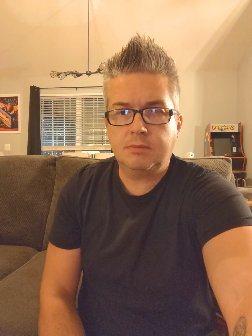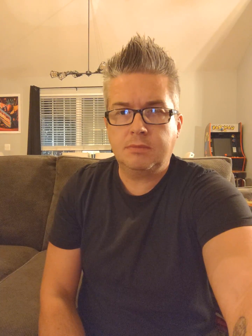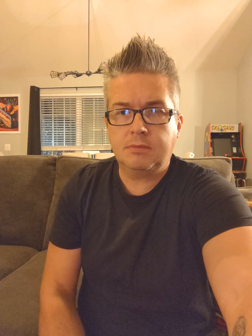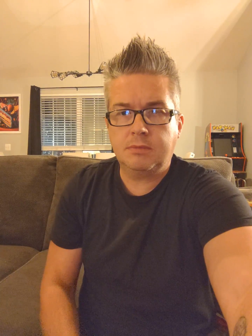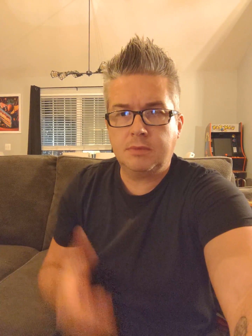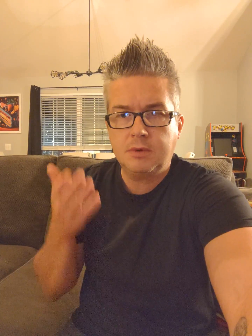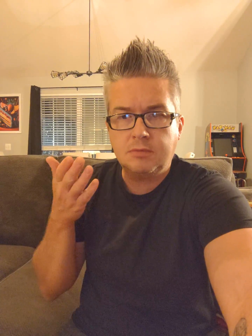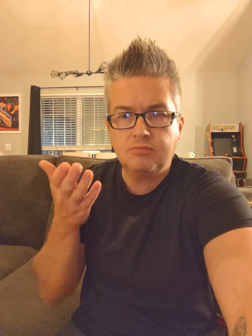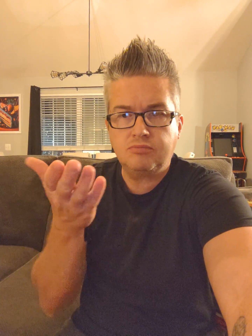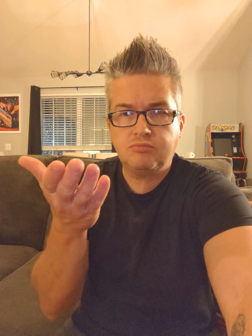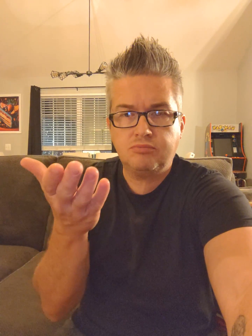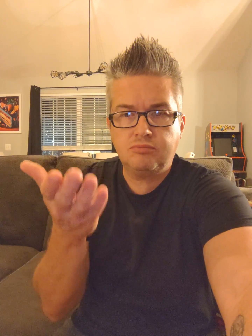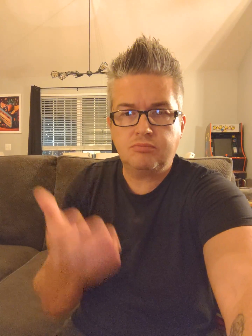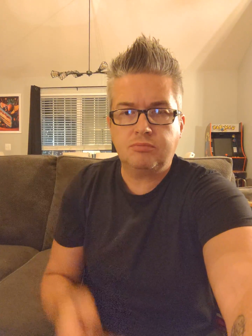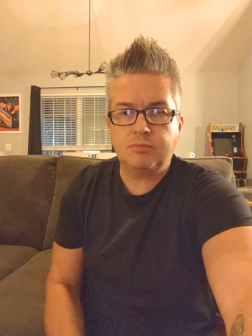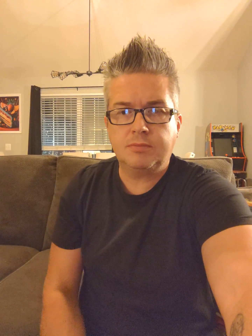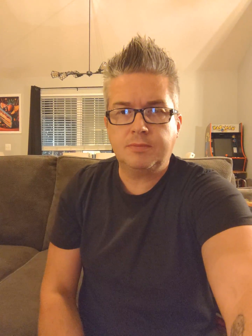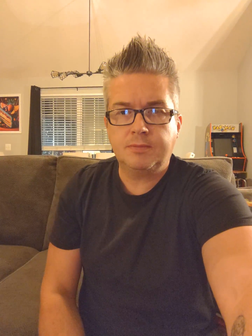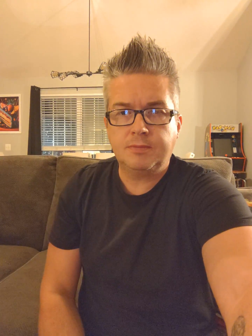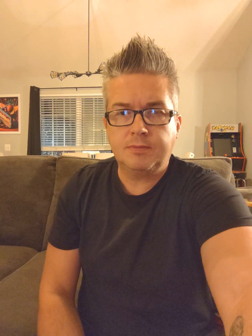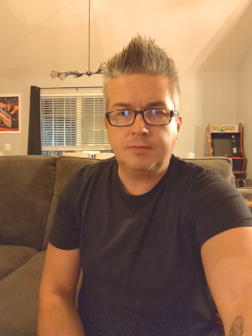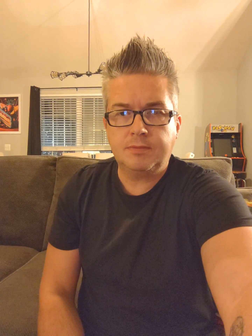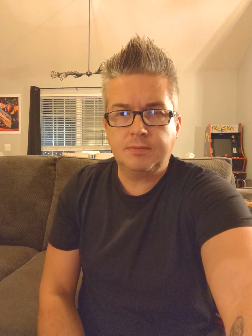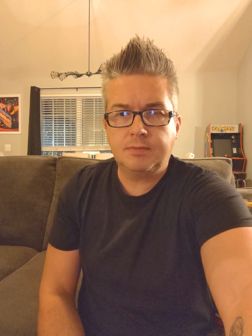oven